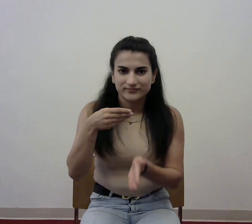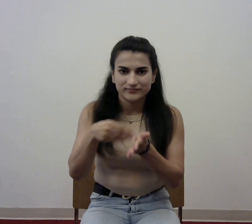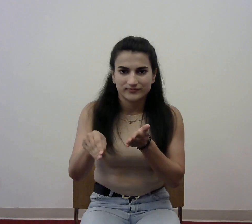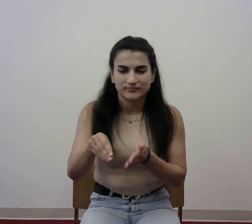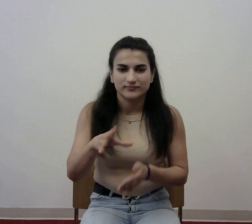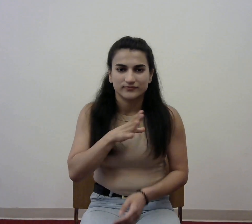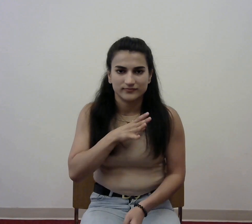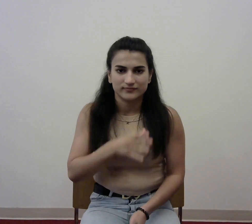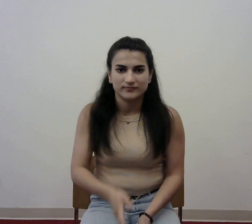almışam